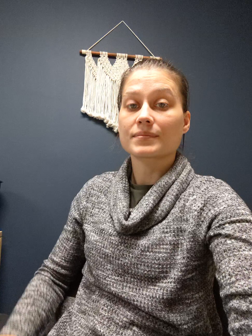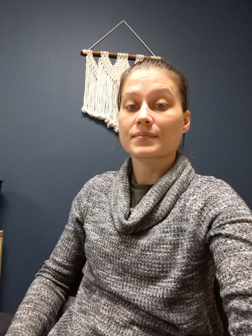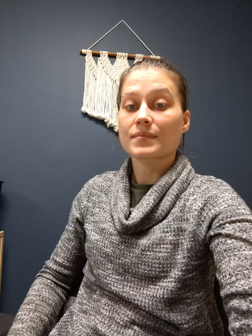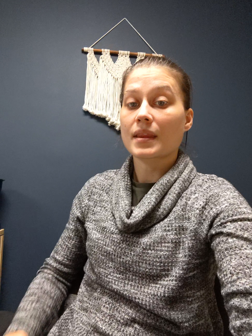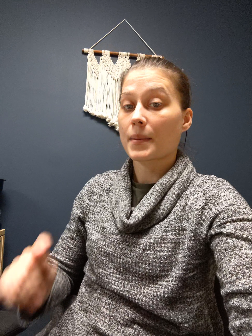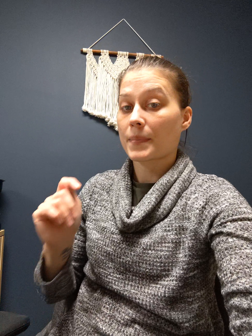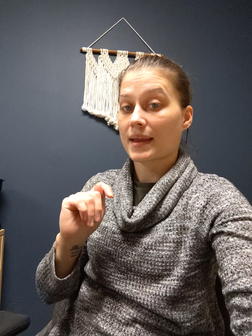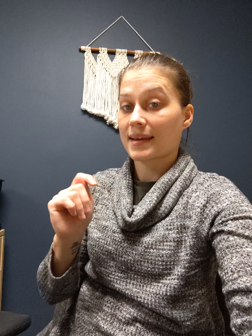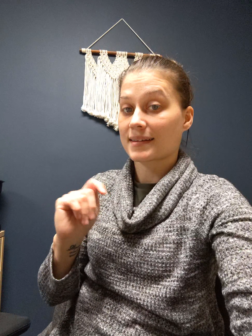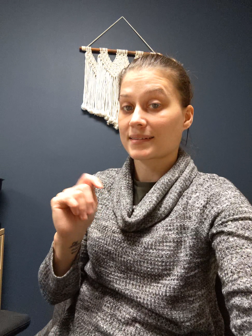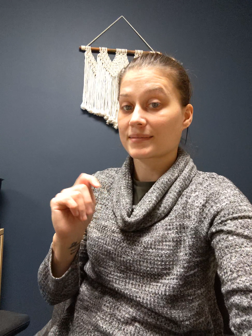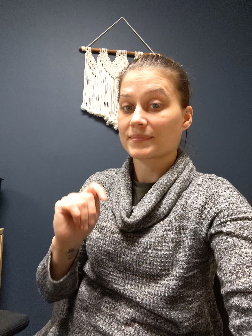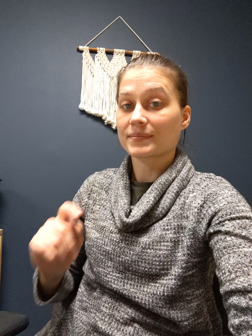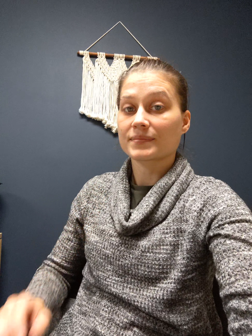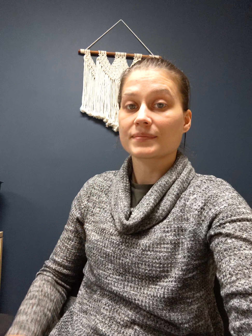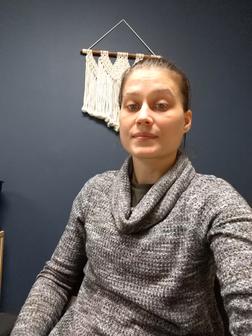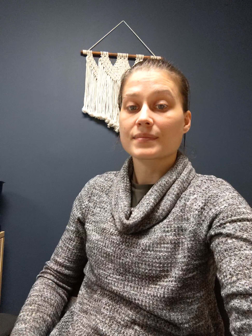potty